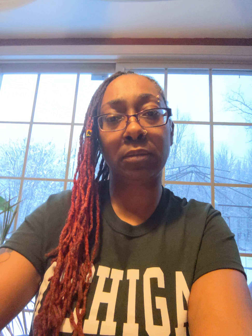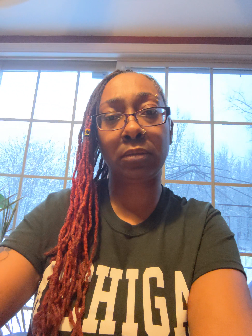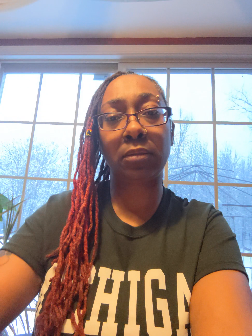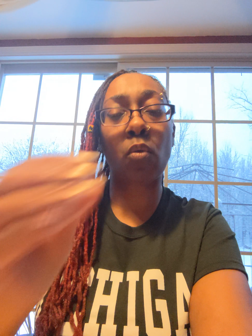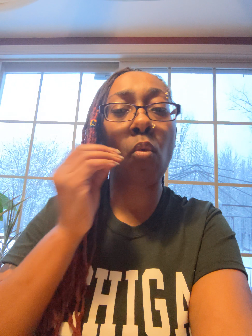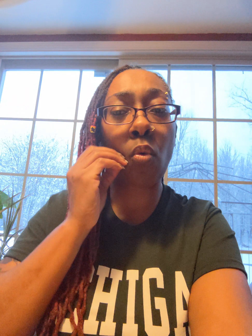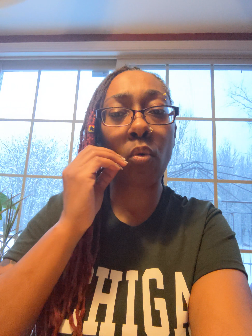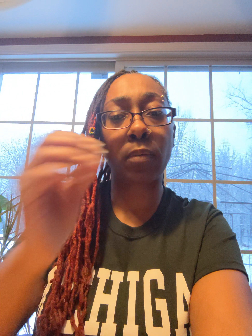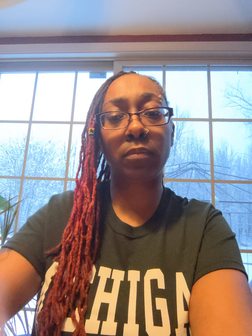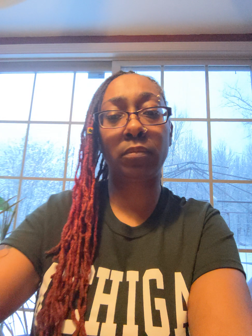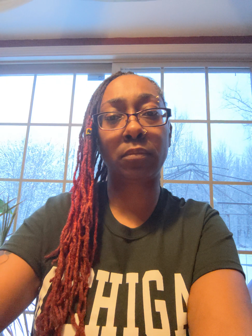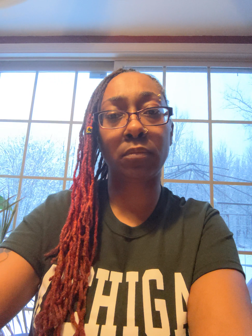home